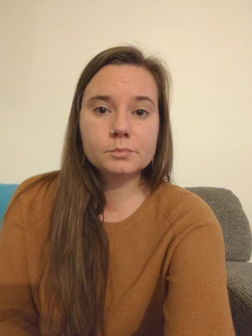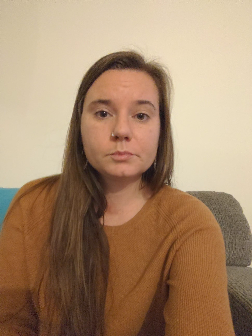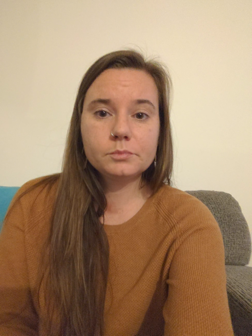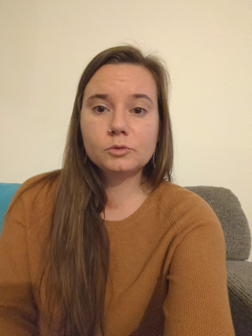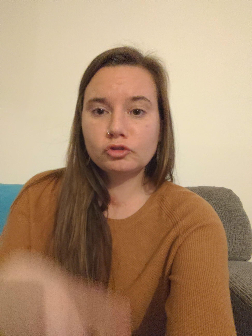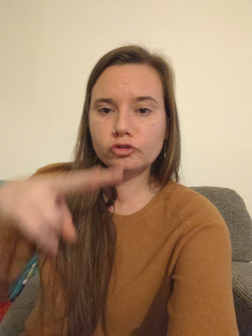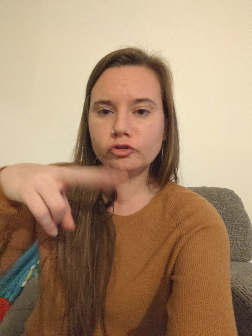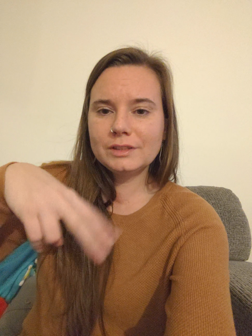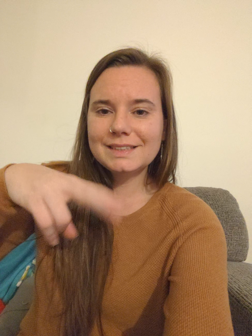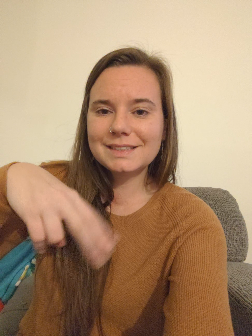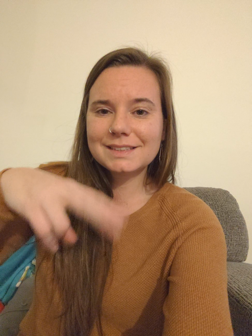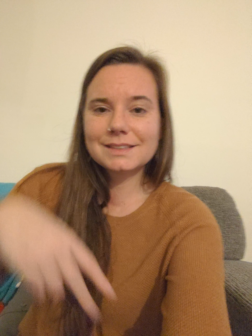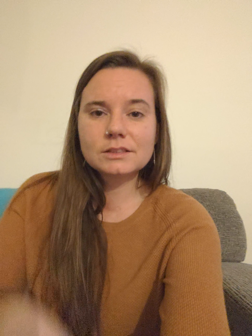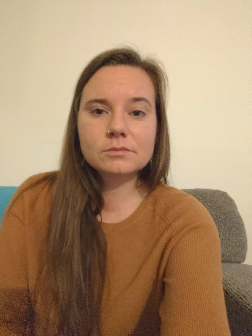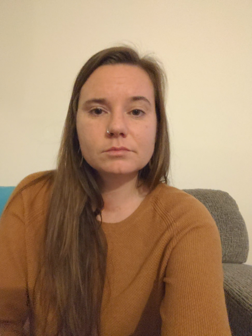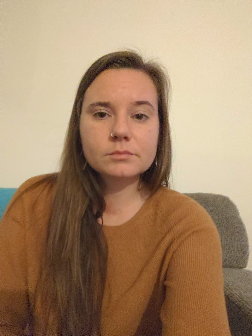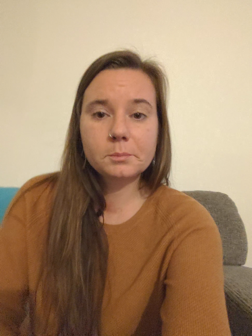read